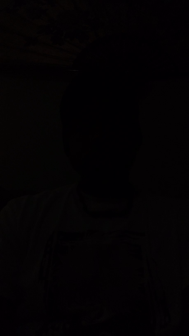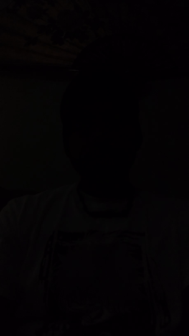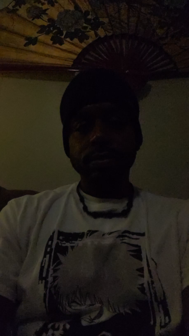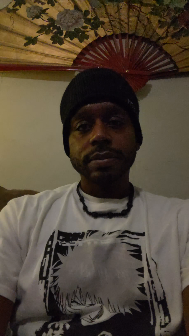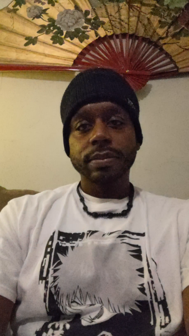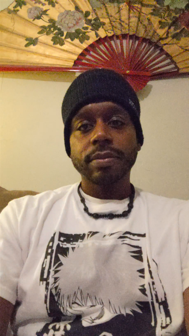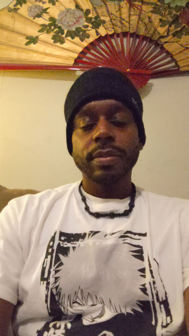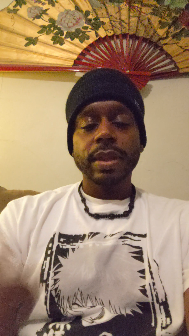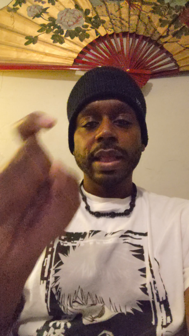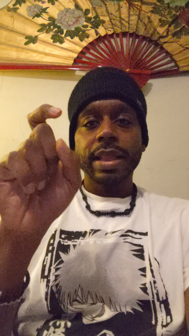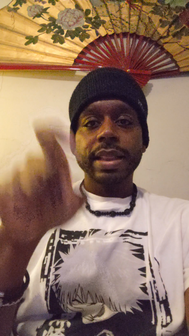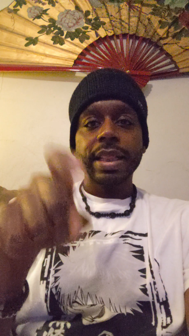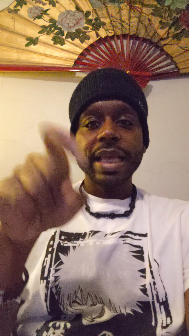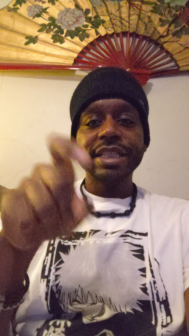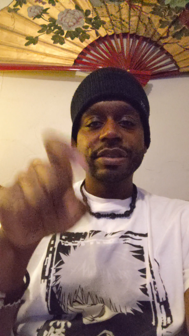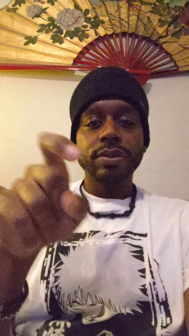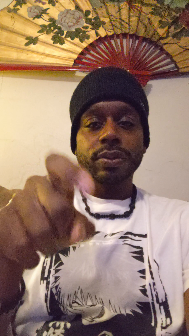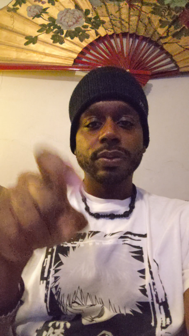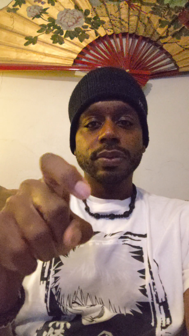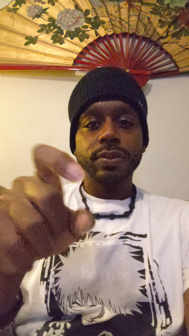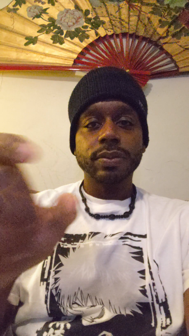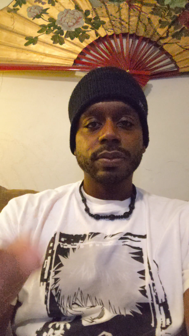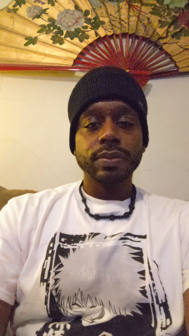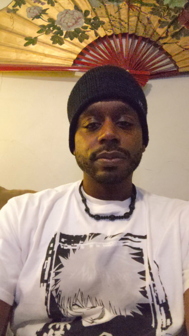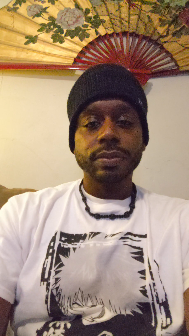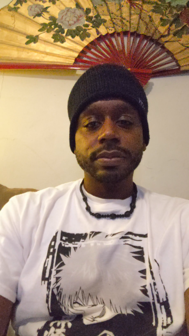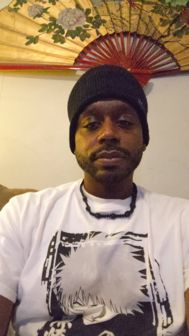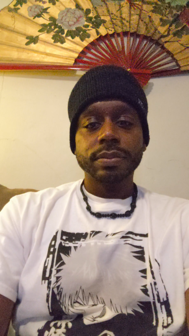need